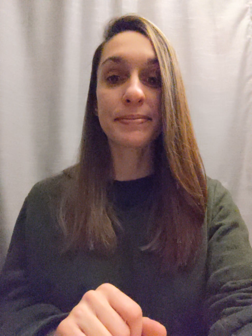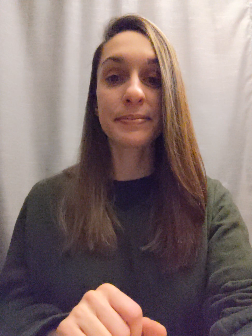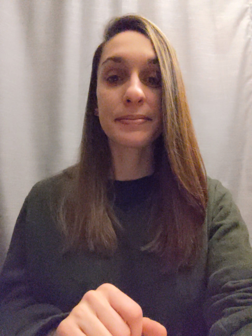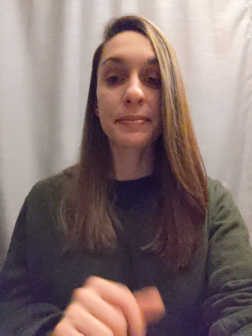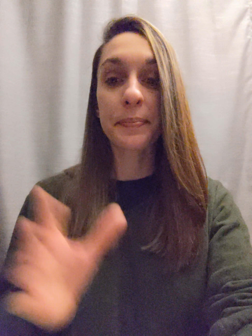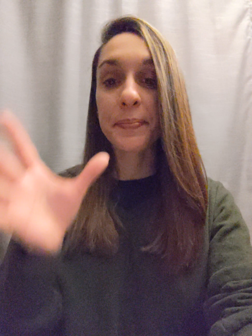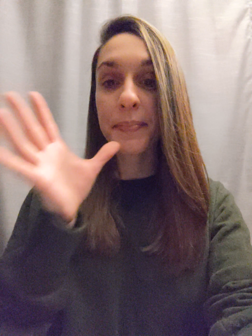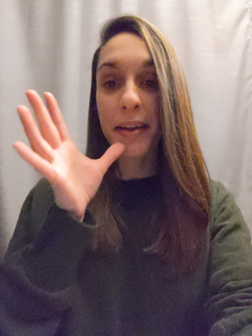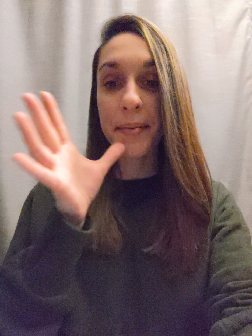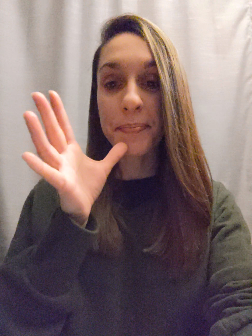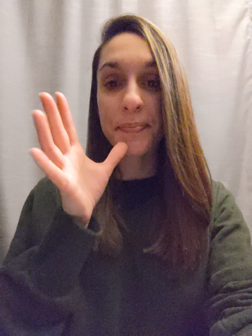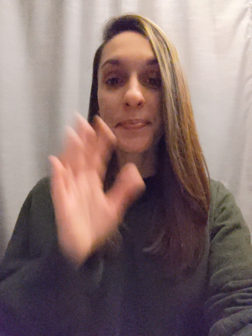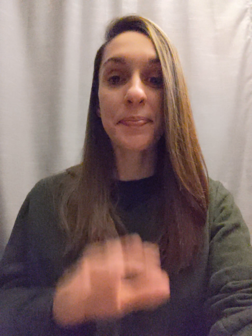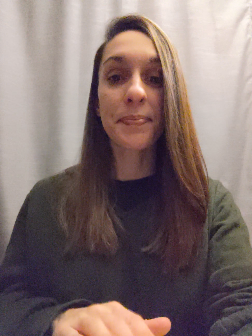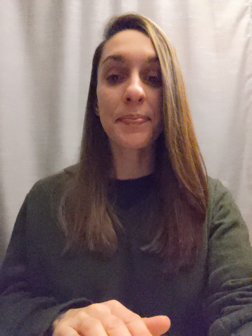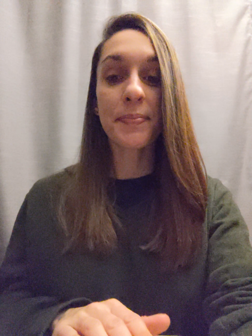mom